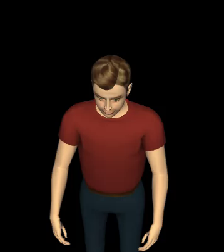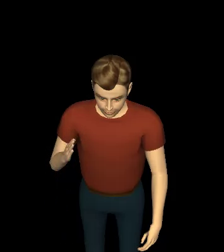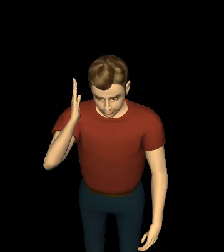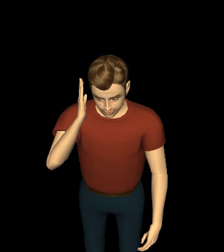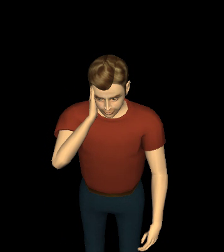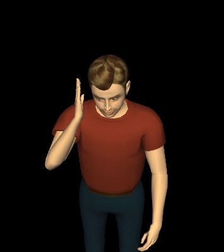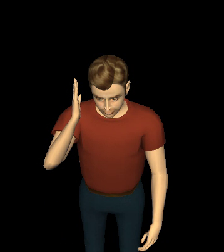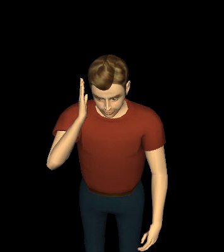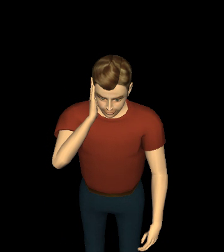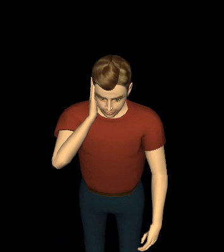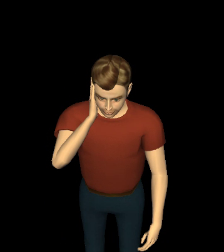أعلم